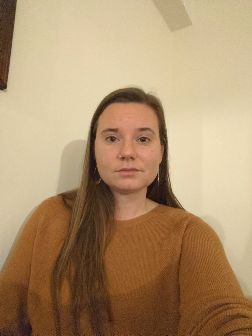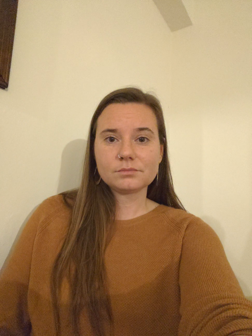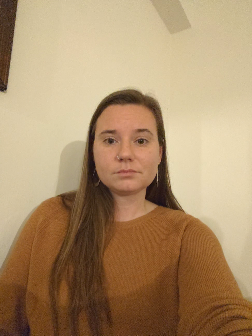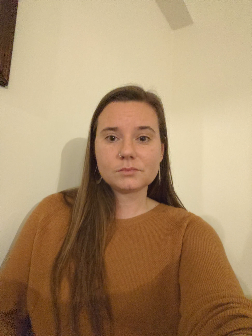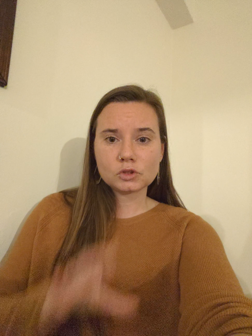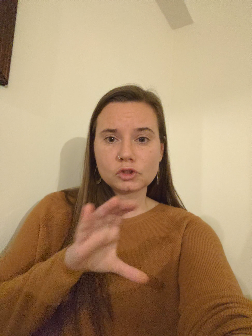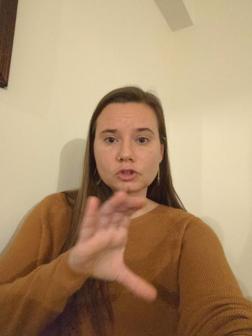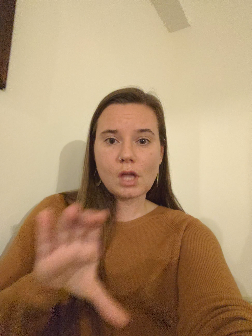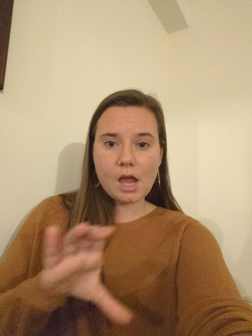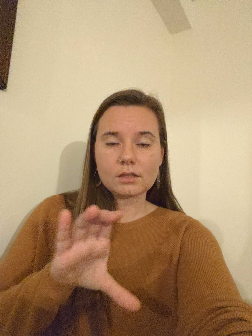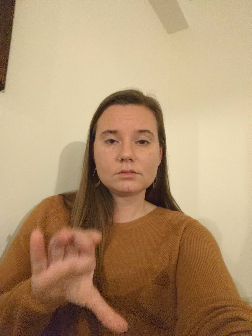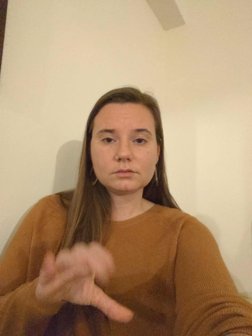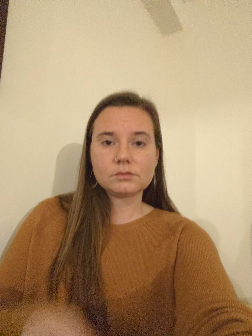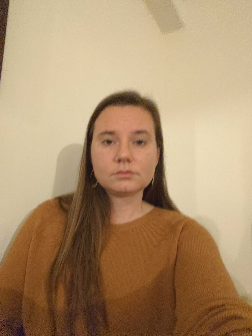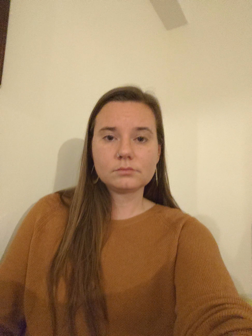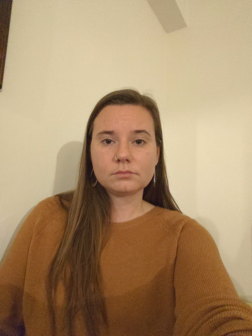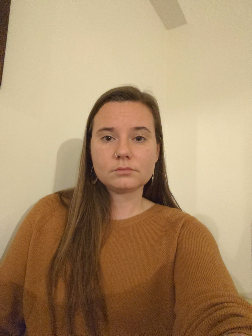chocolate